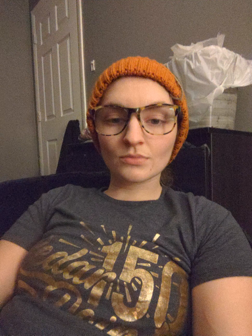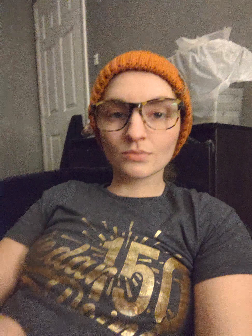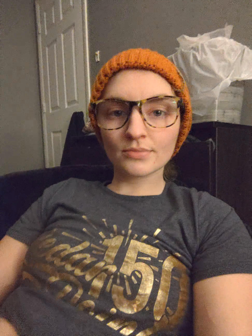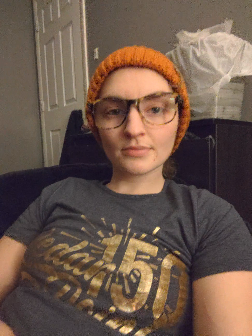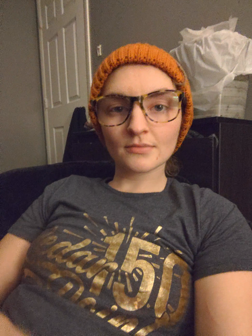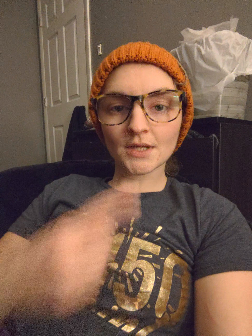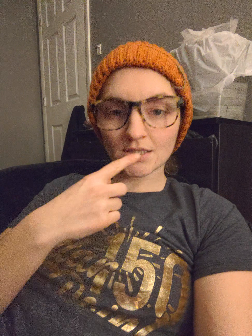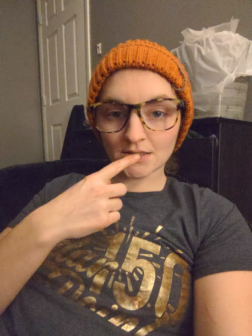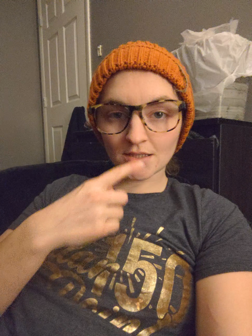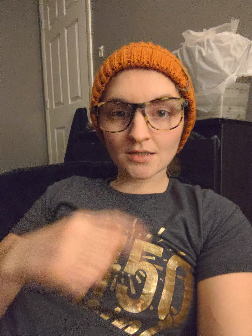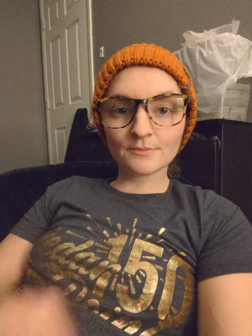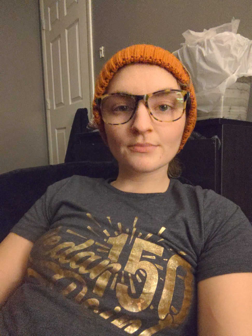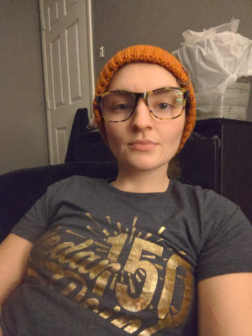tongue